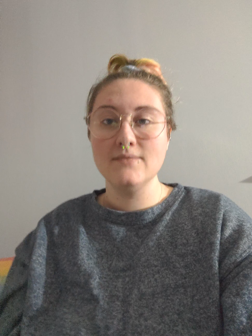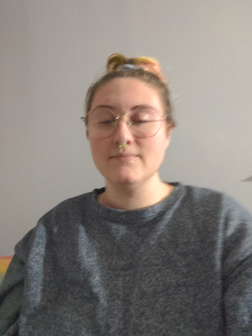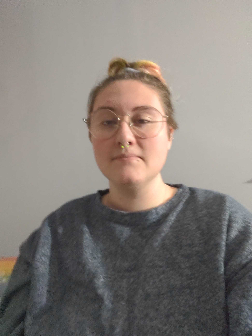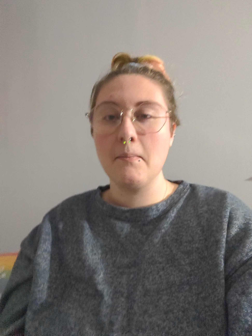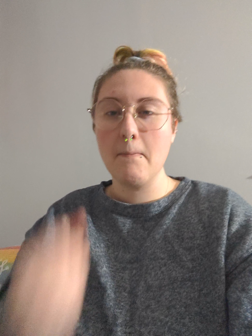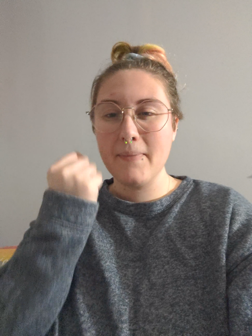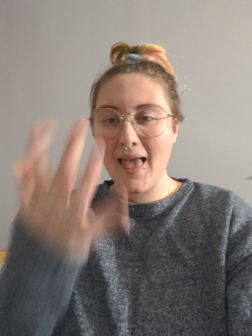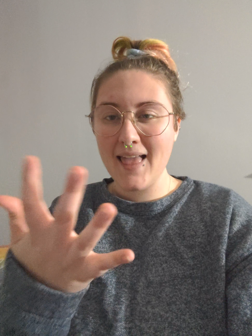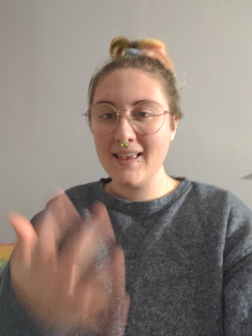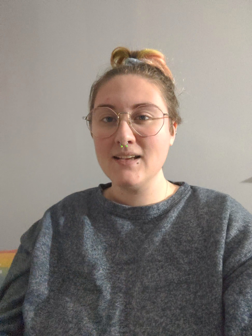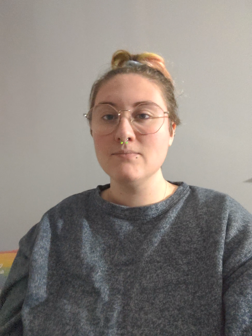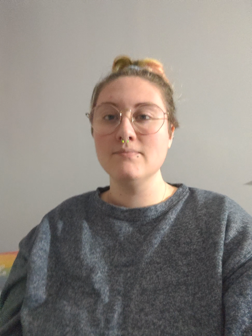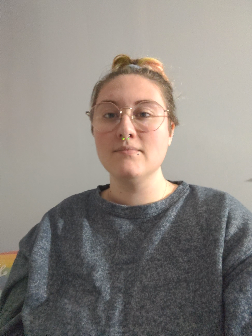many